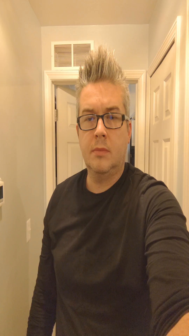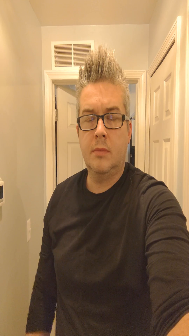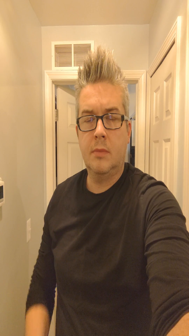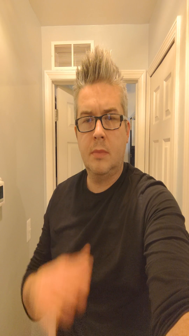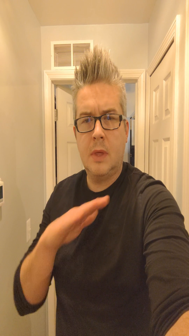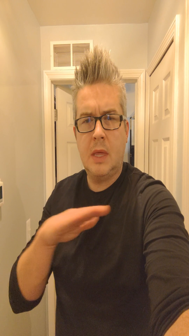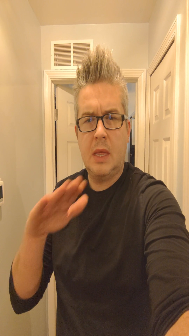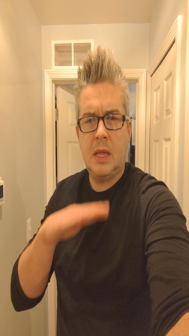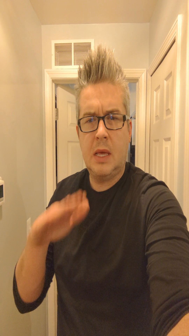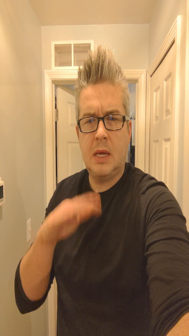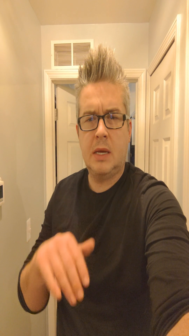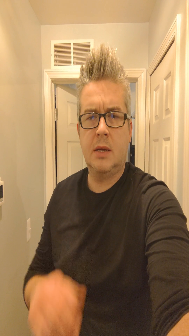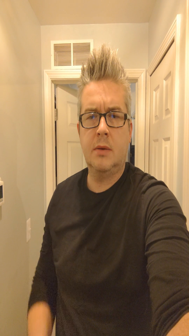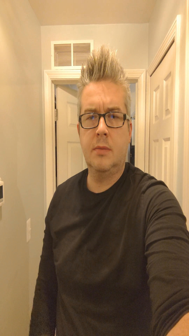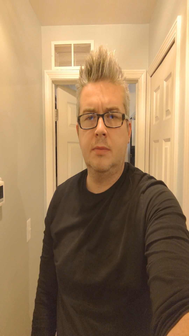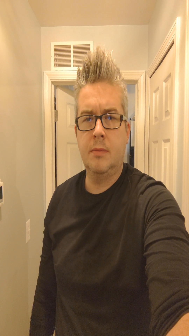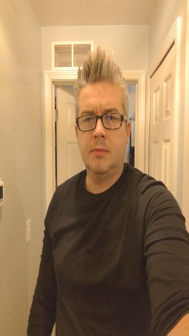clean